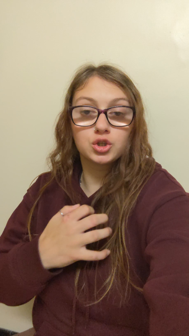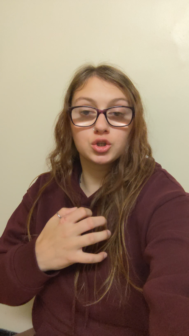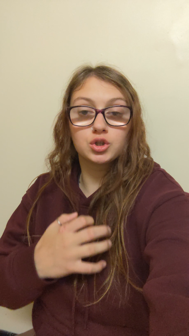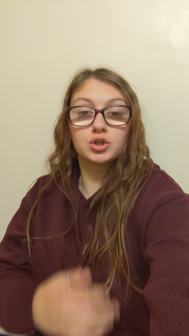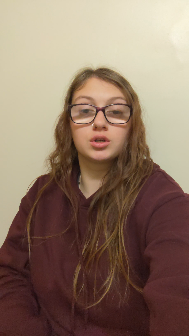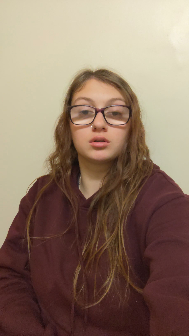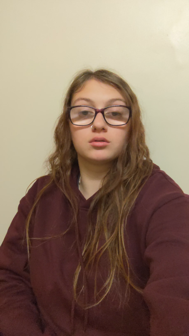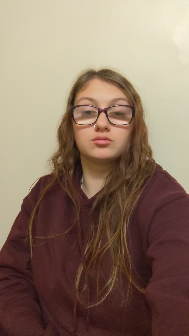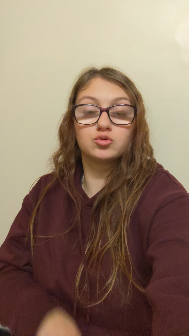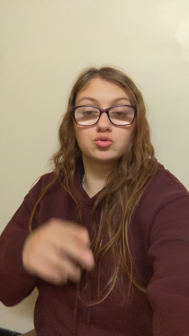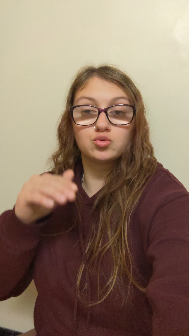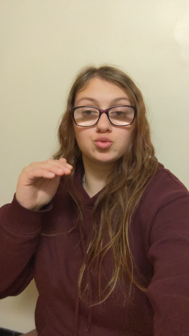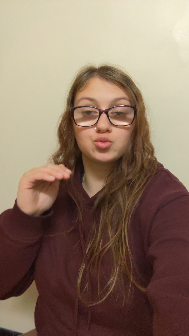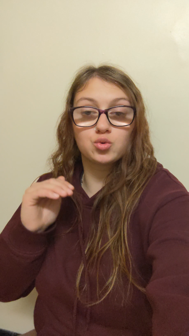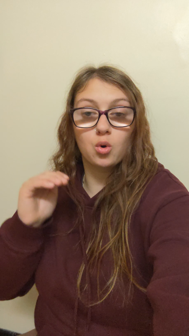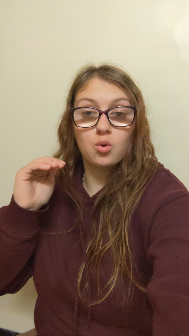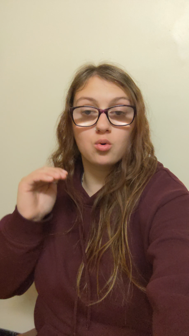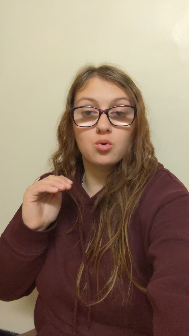short